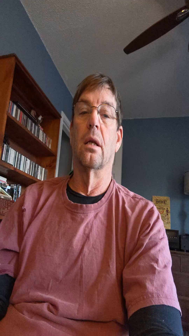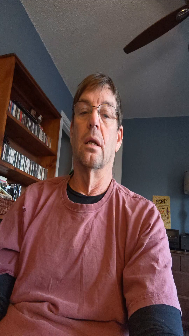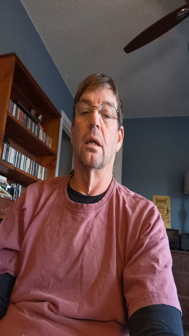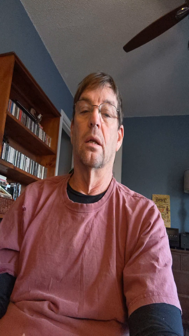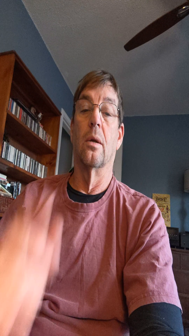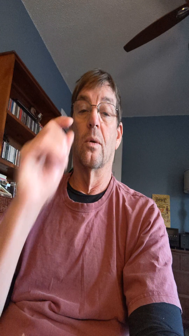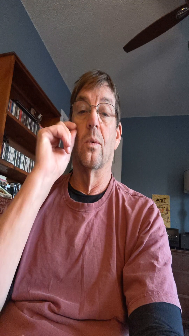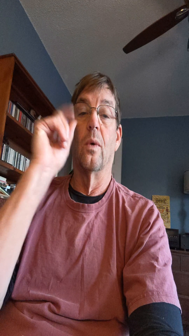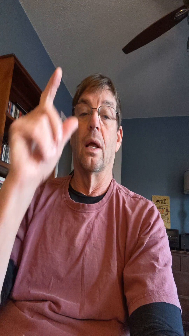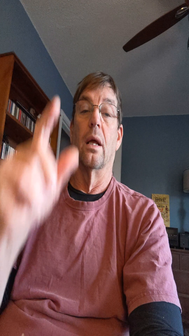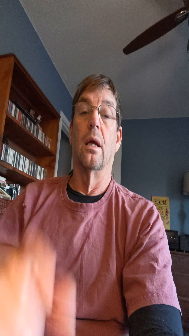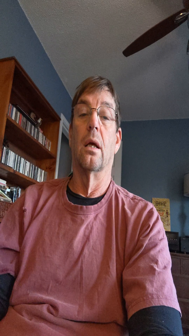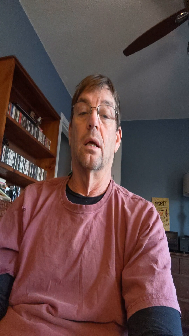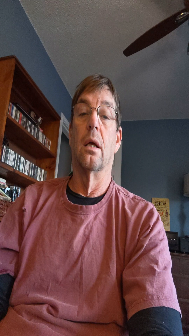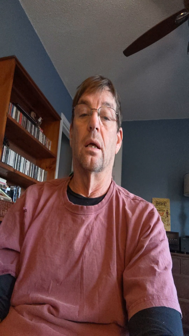wake